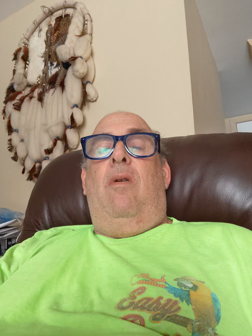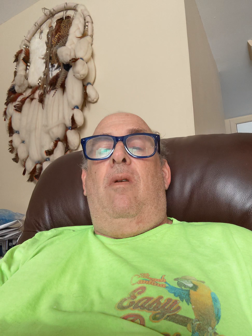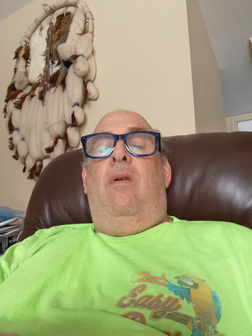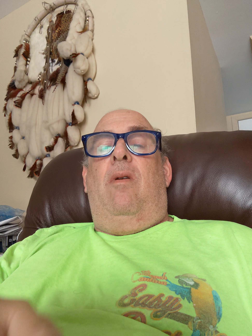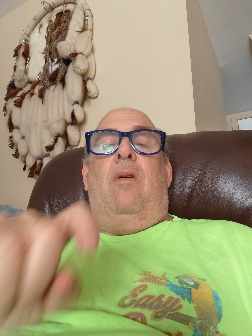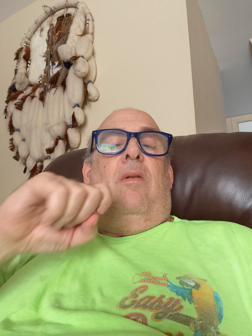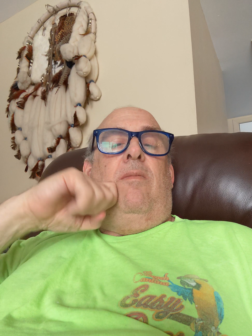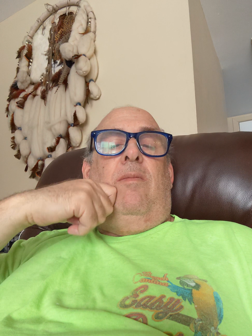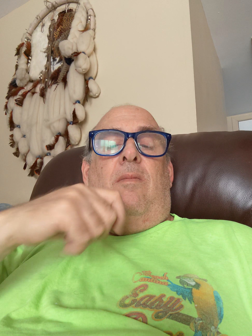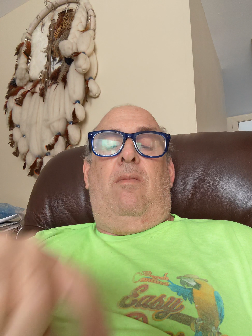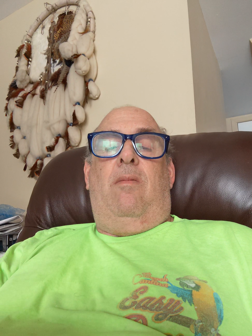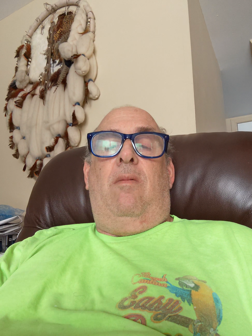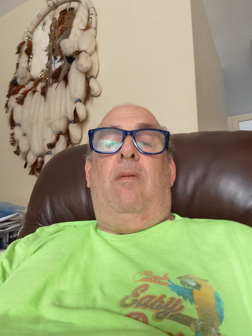apple